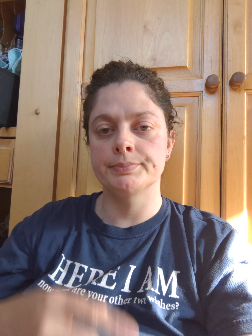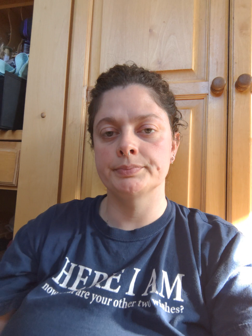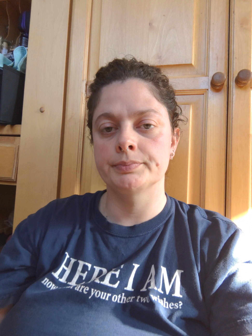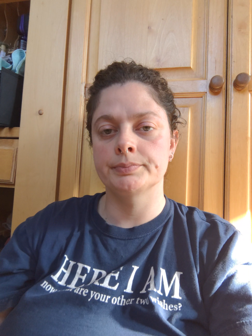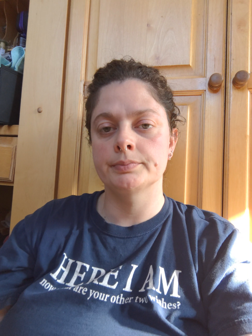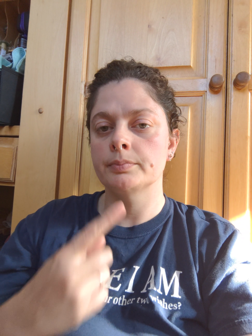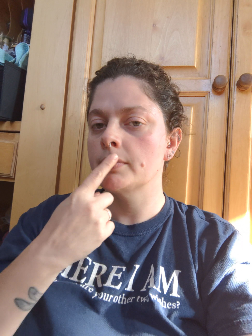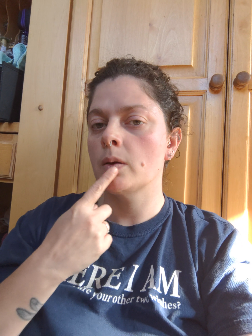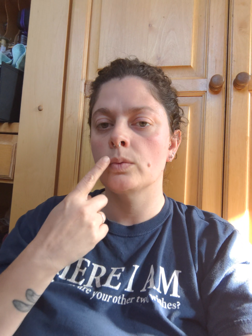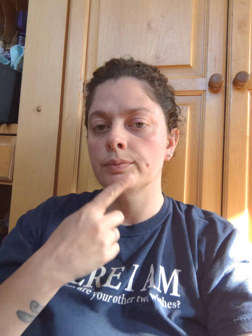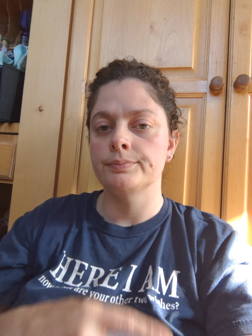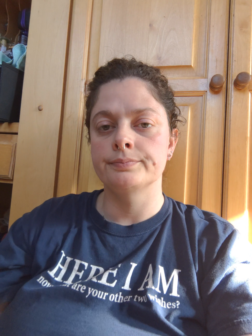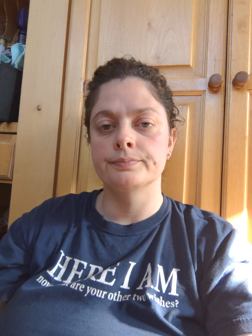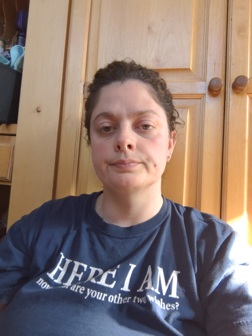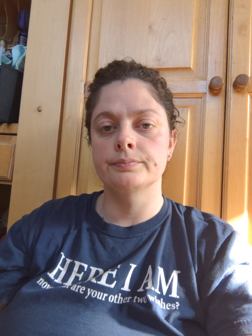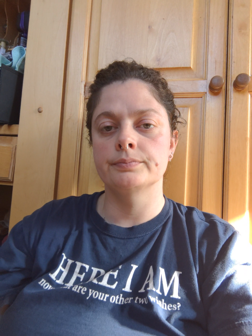mouth